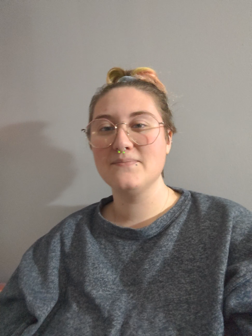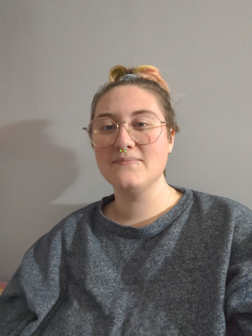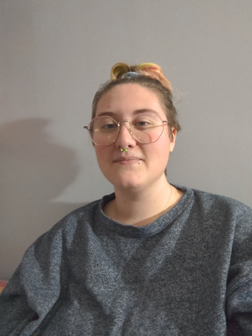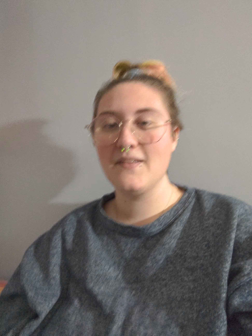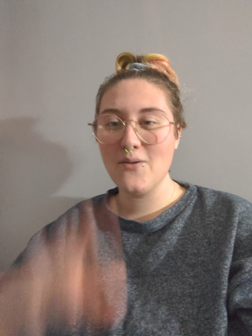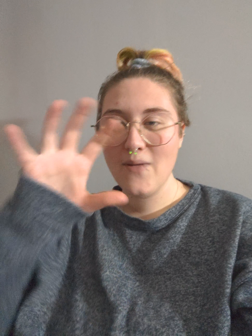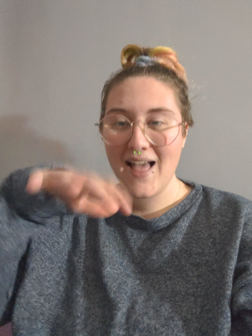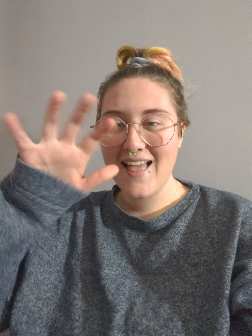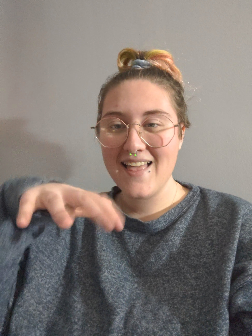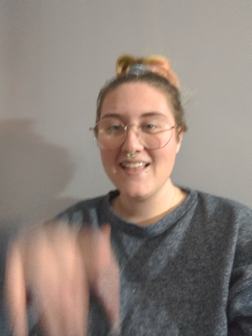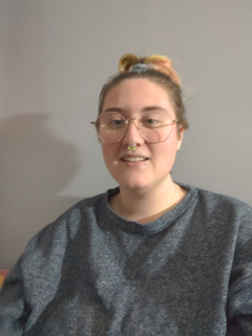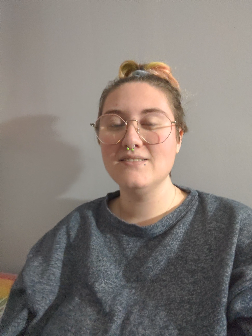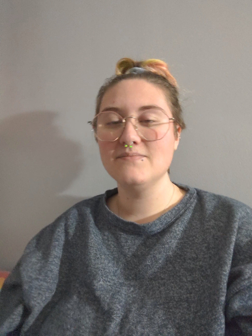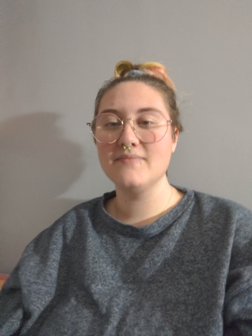rain